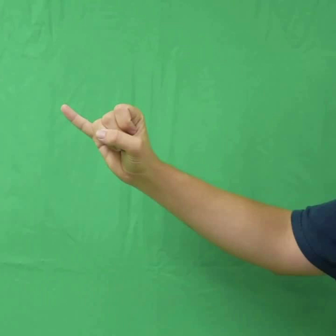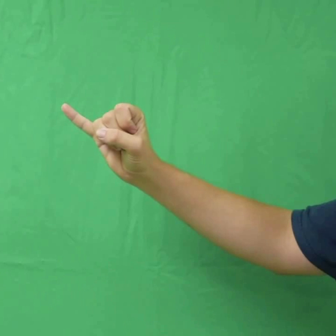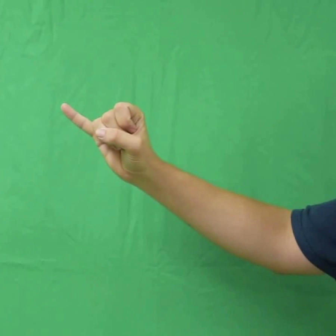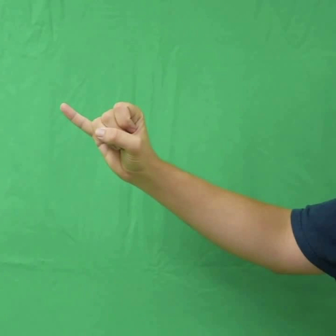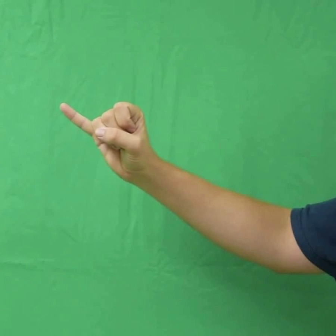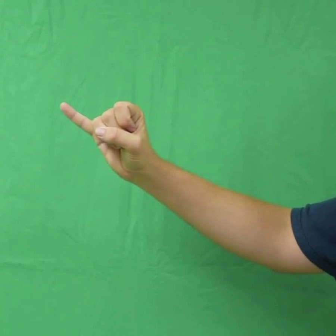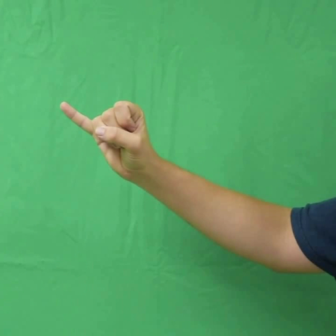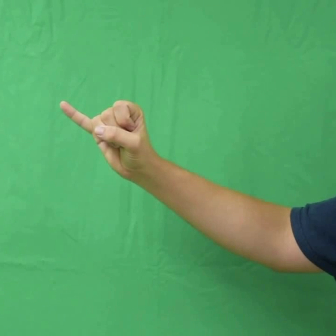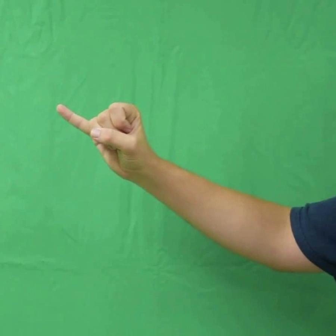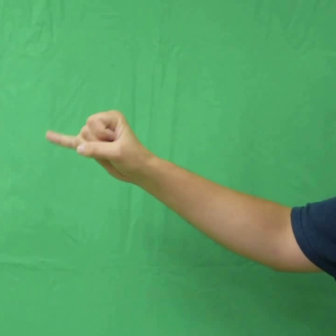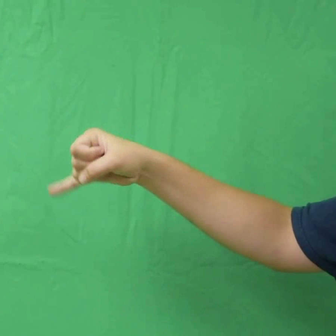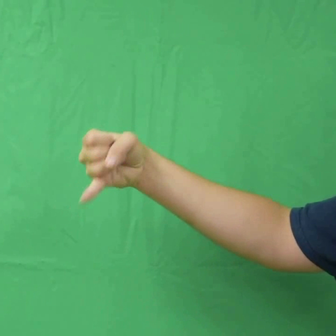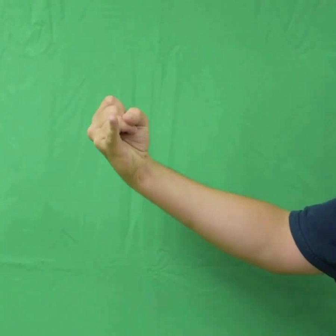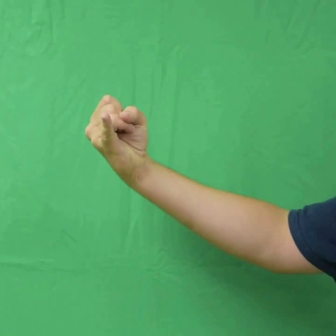J